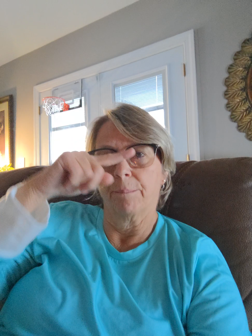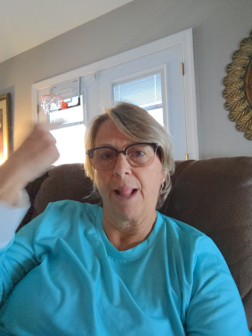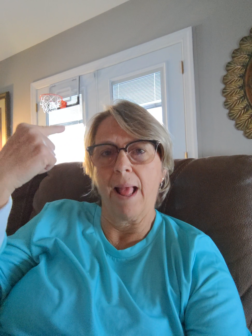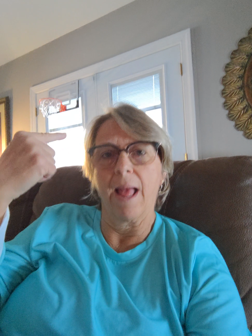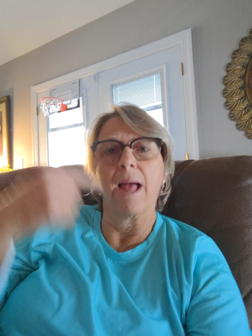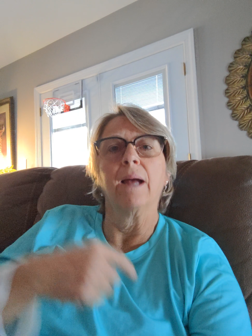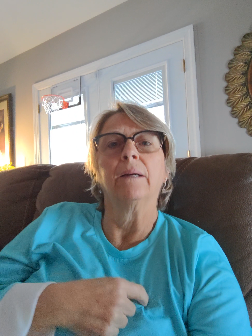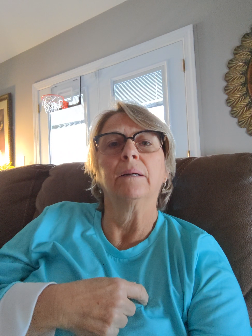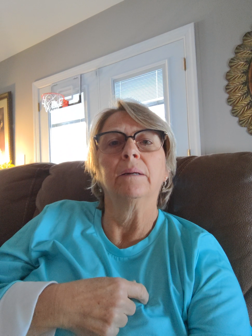black